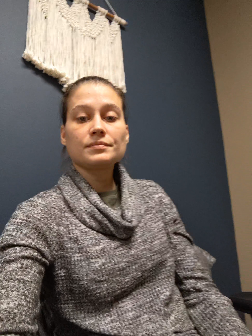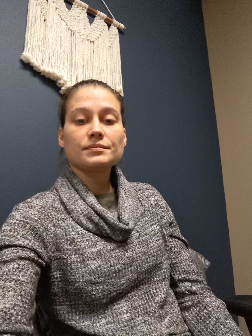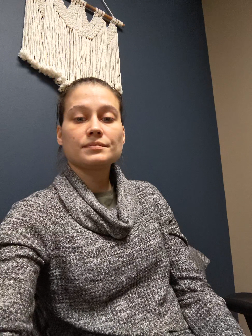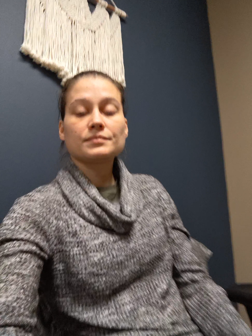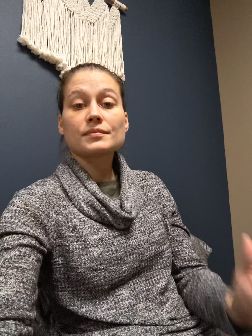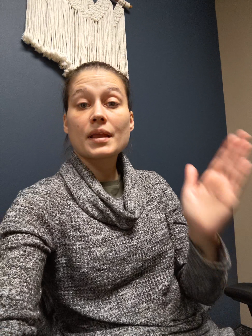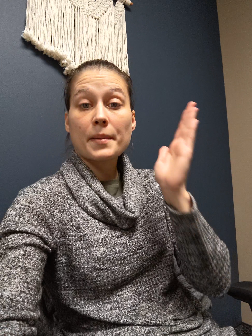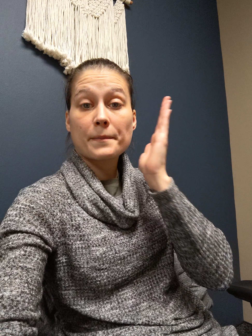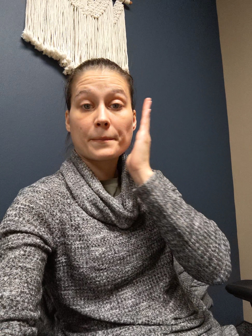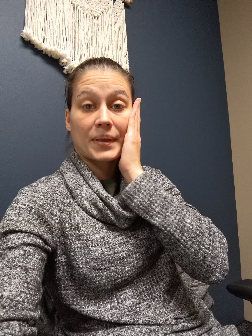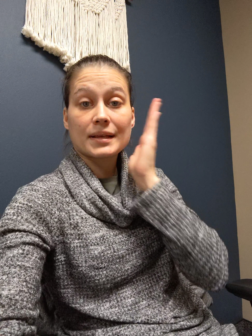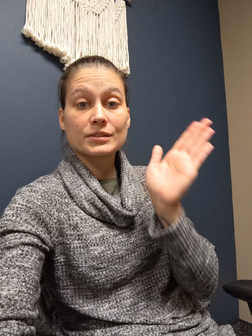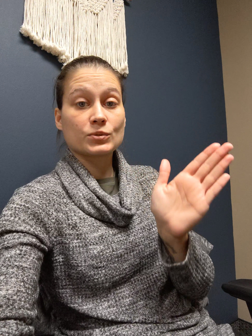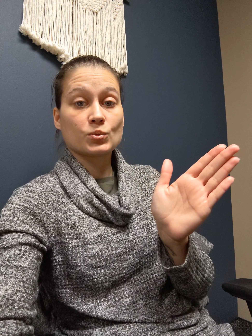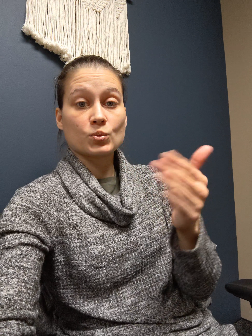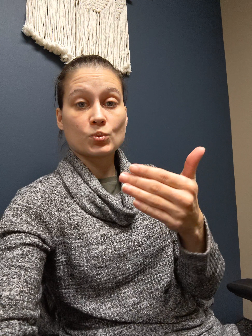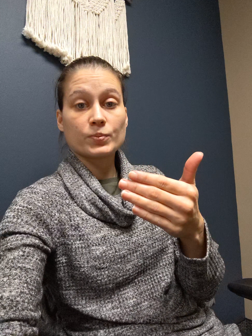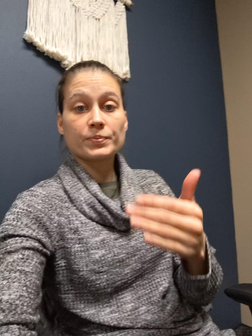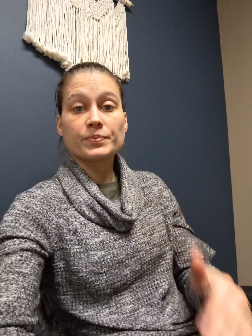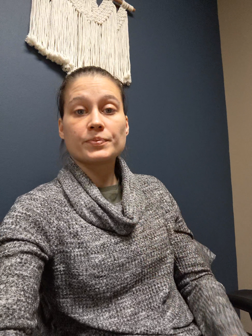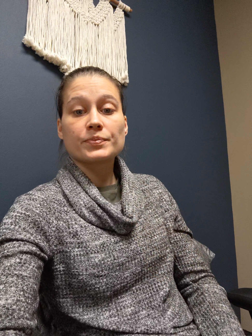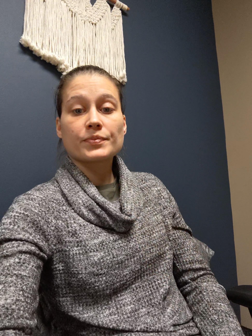bedroom